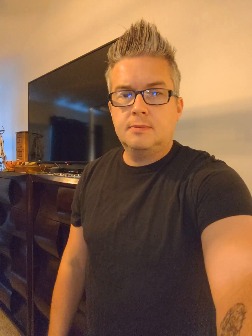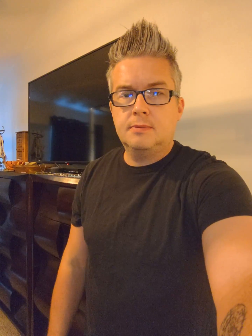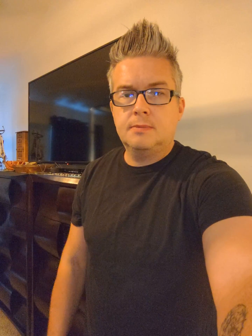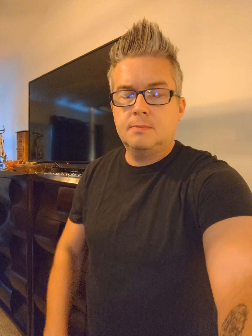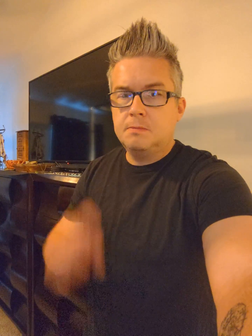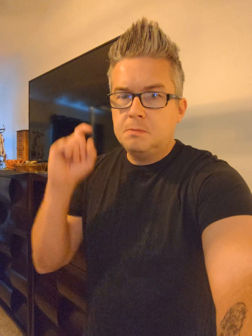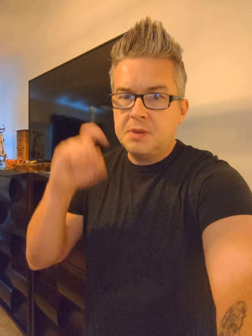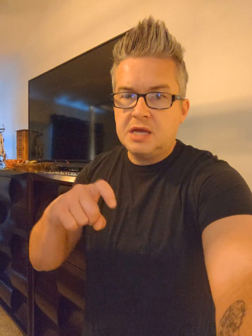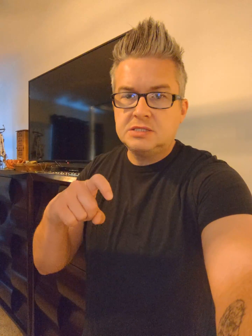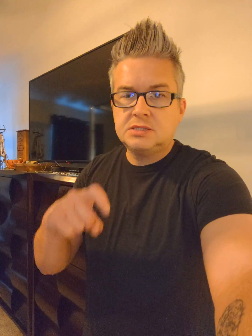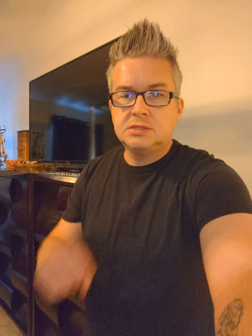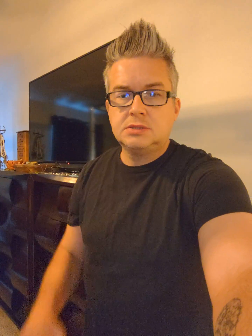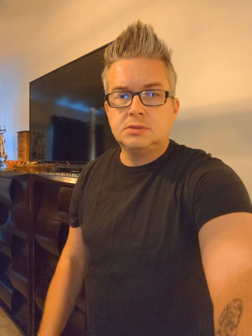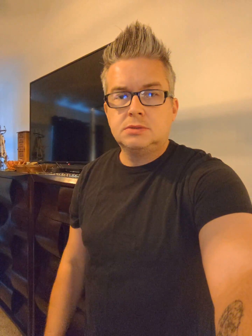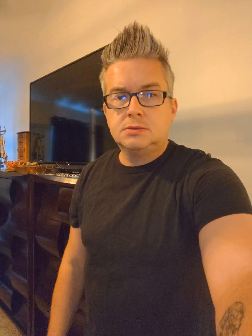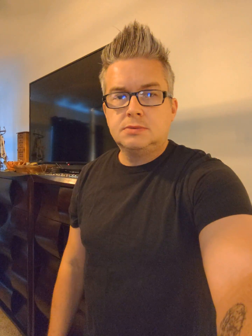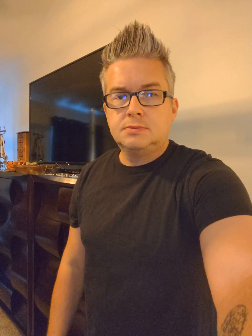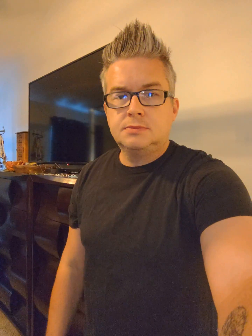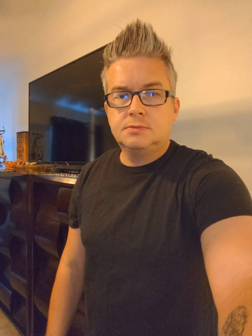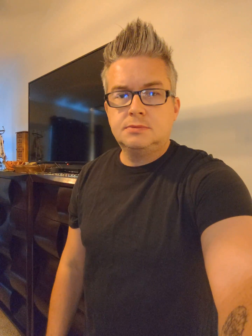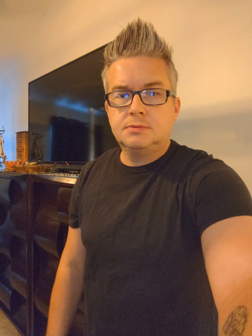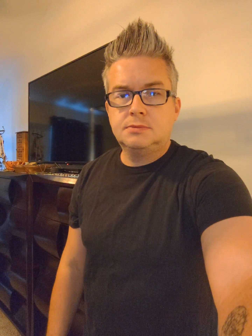must